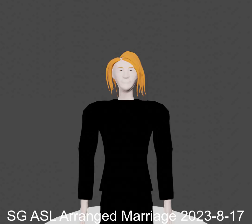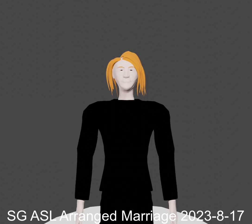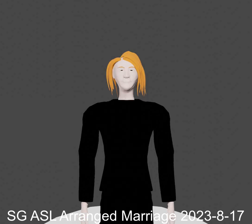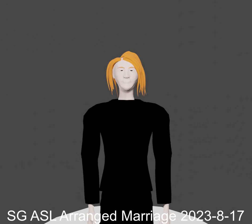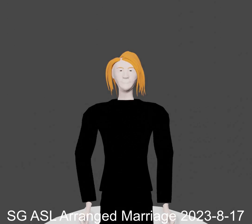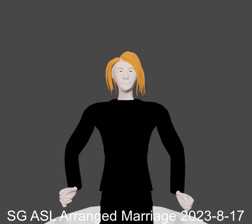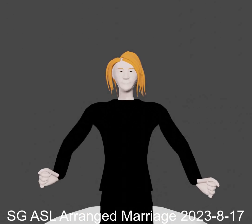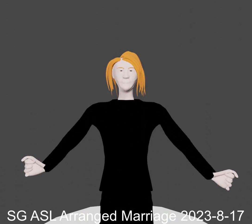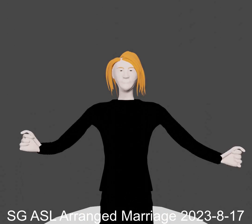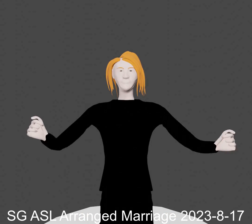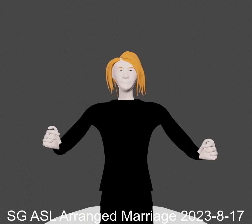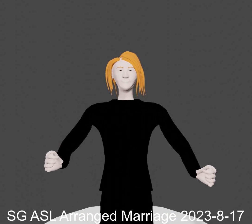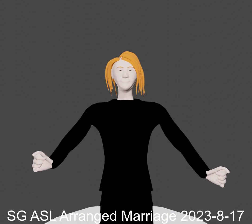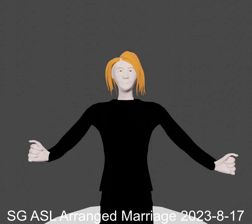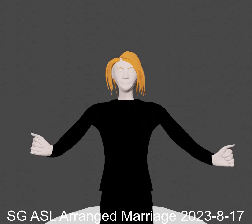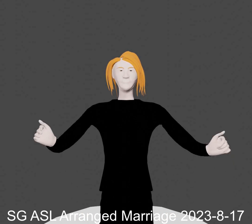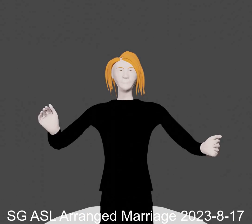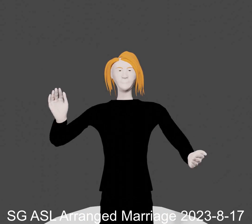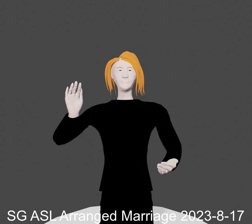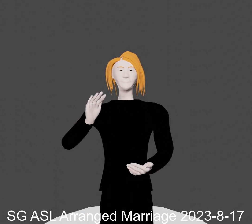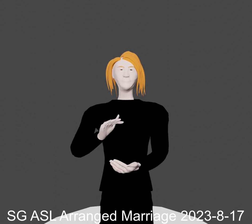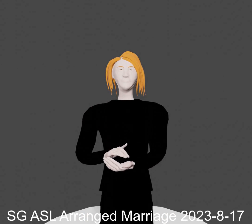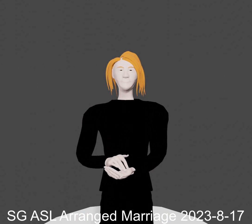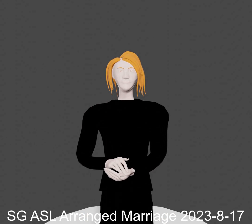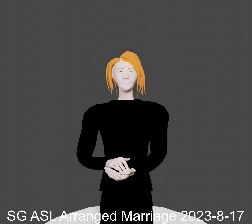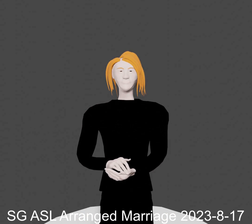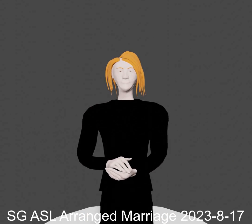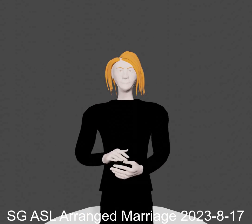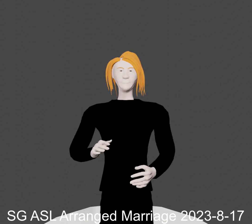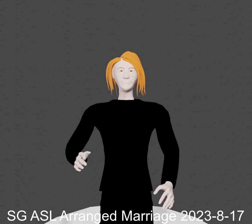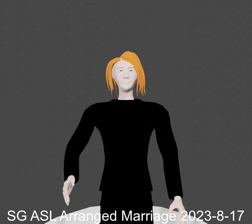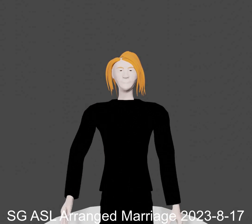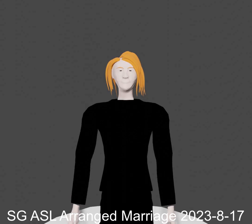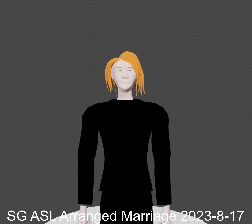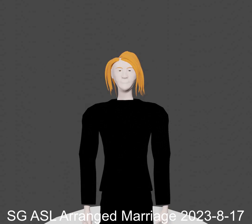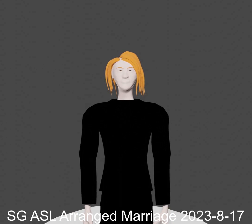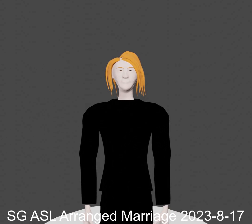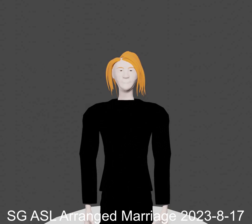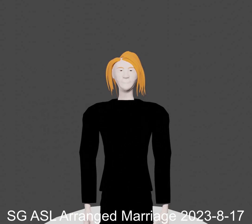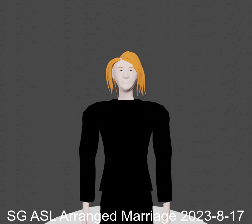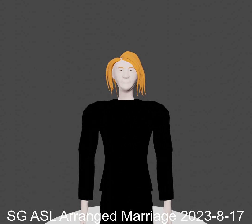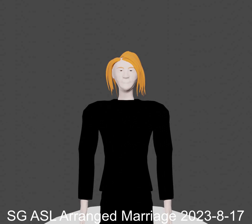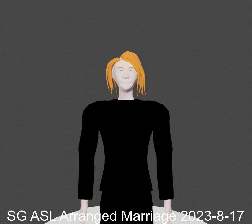Arranged Marriage